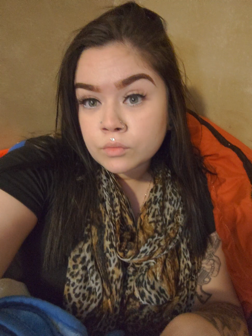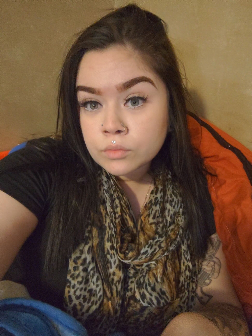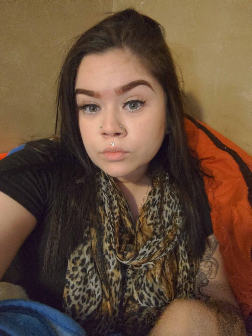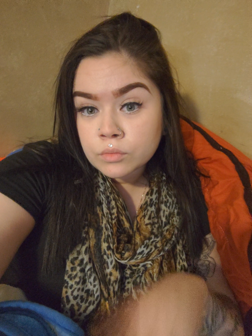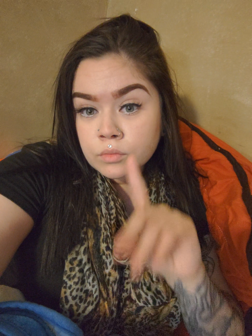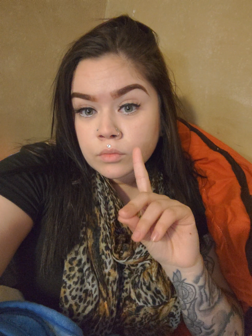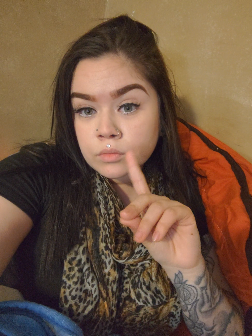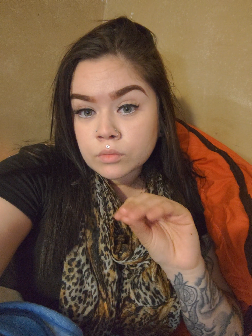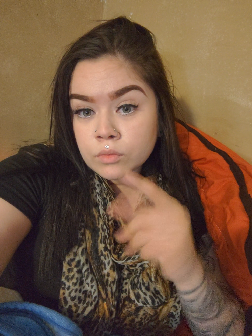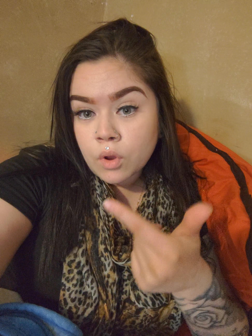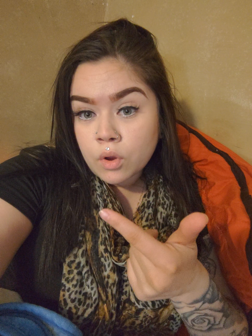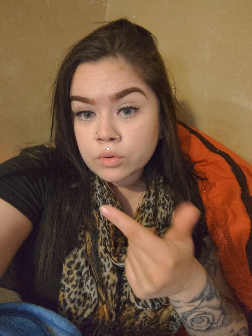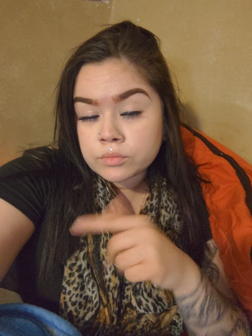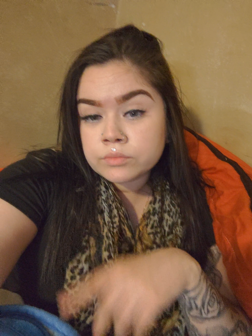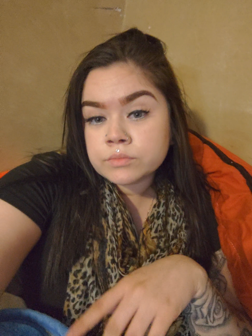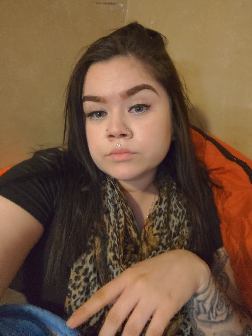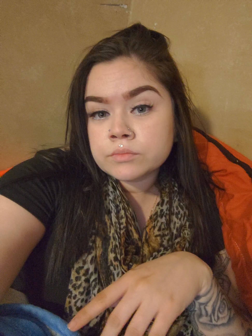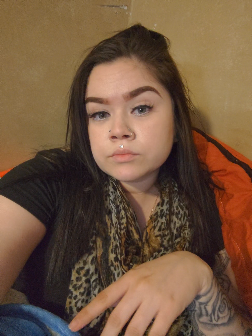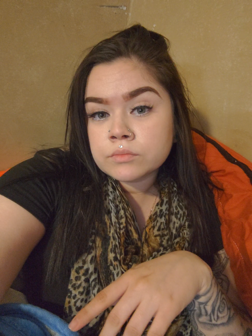dog